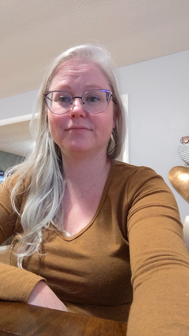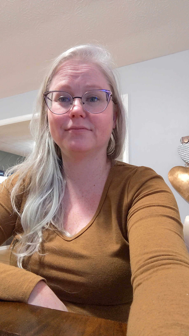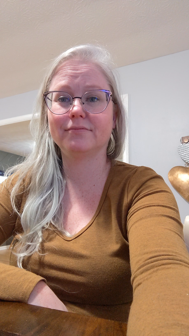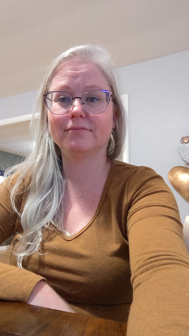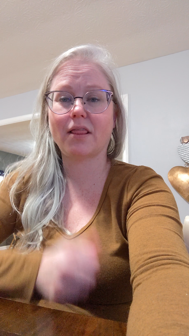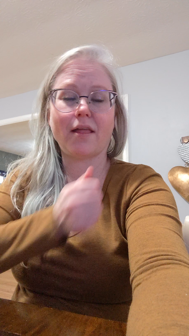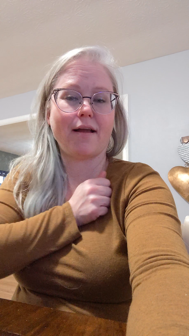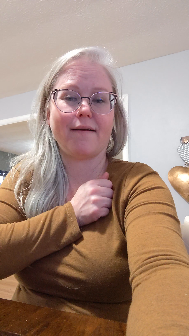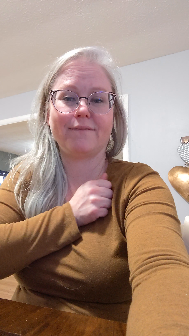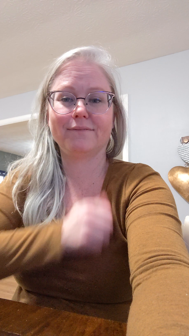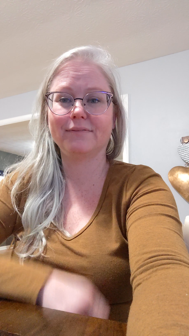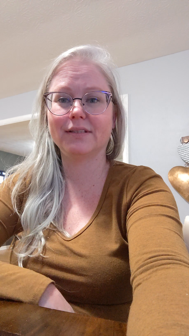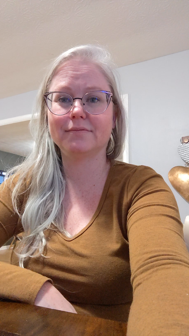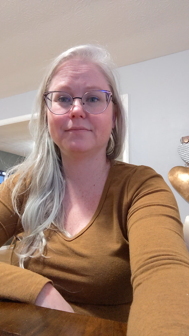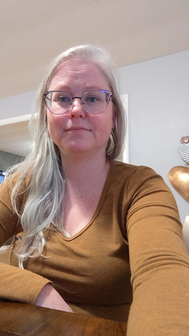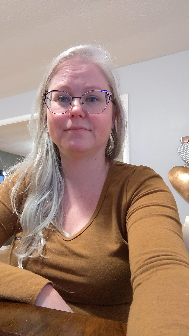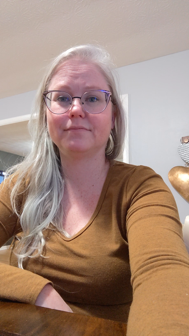love